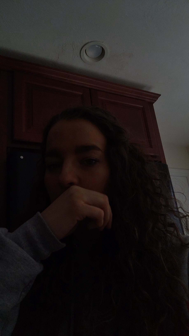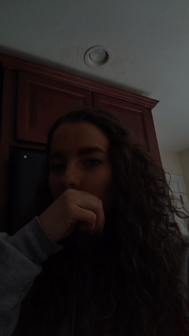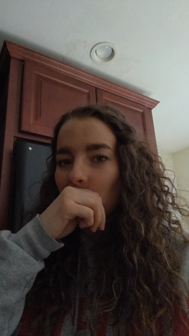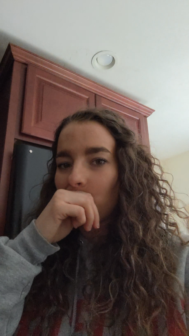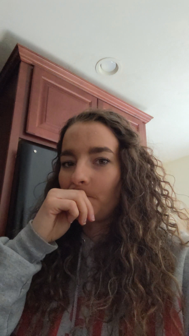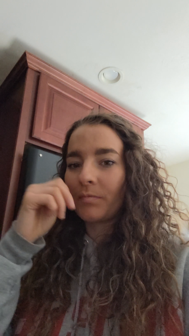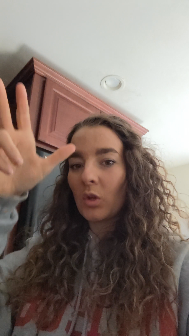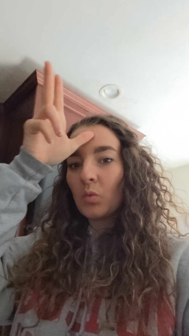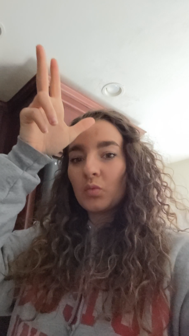rooster